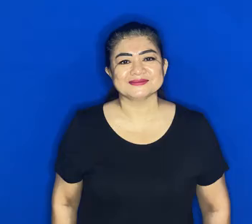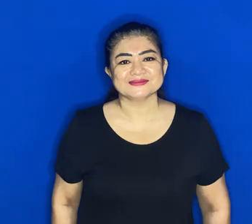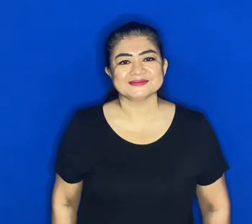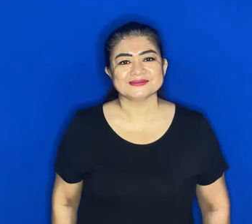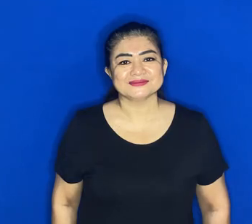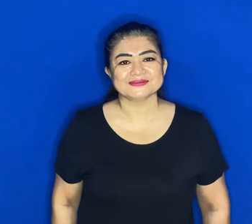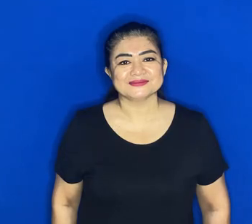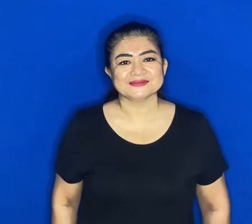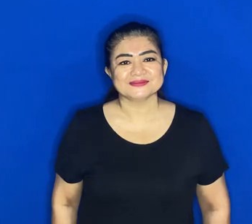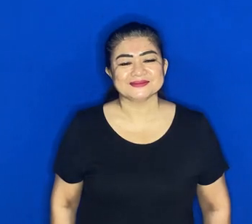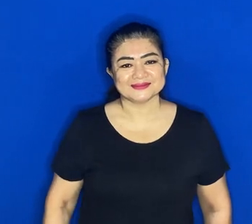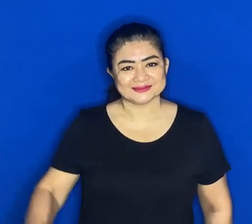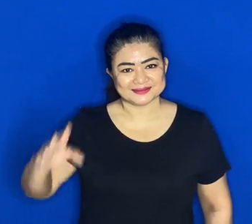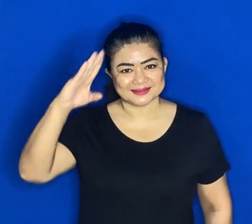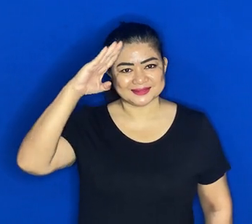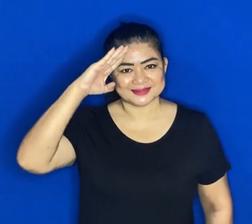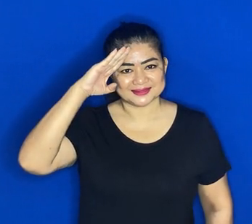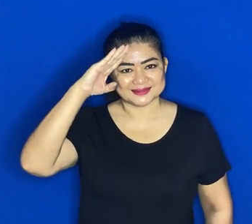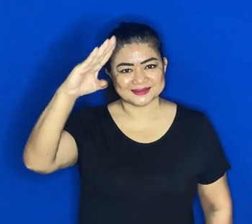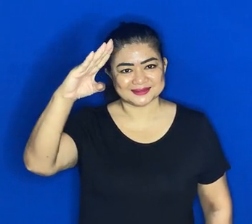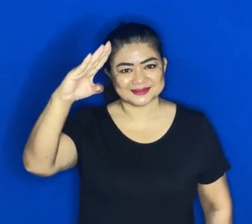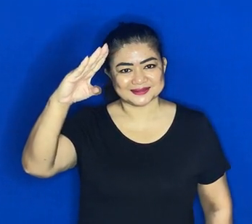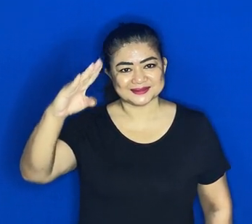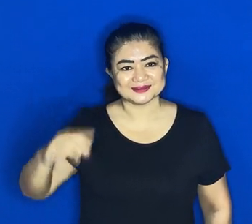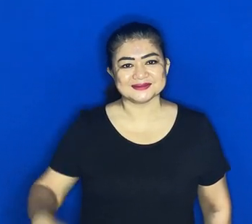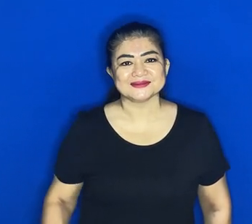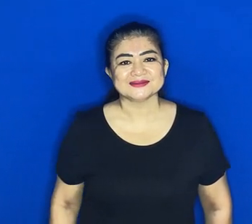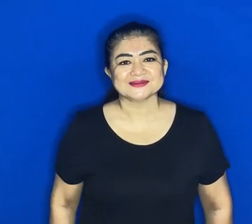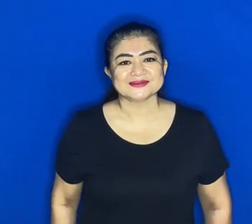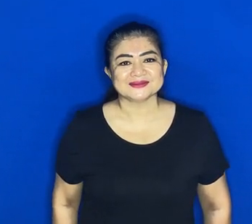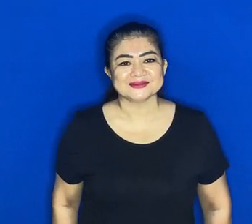hello